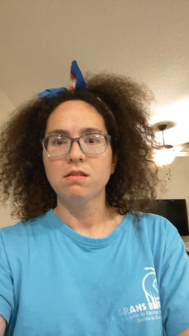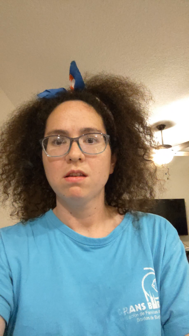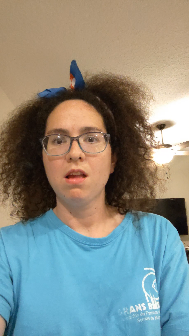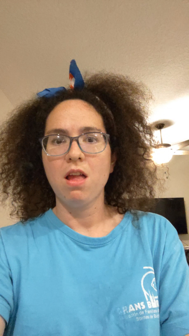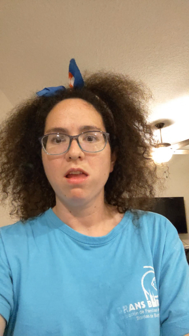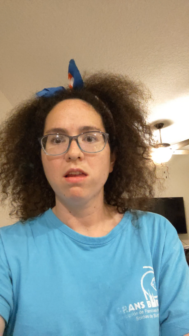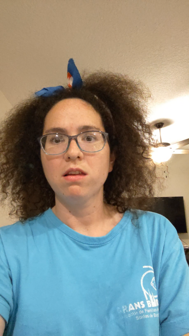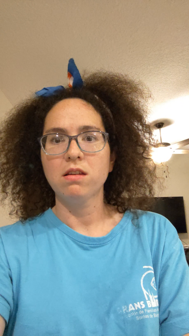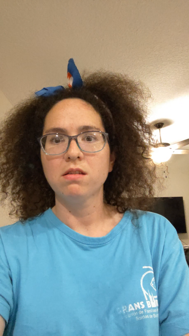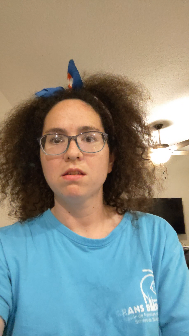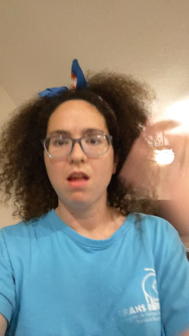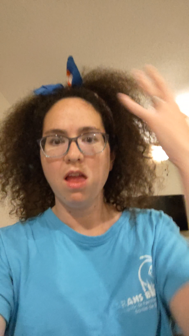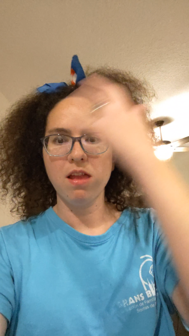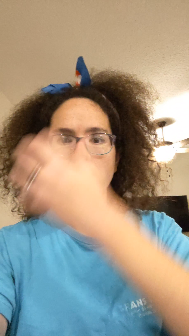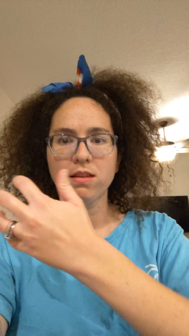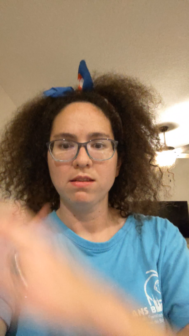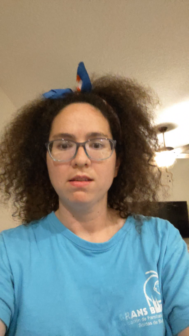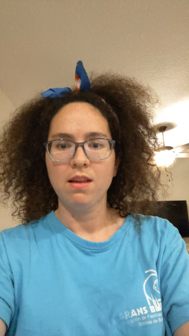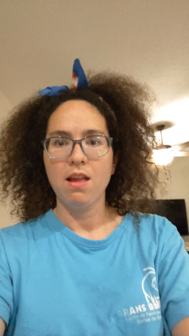dark